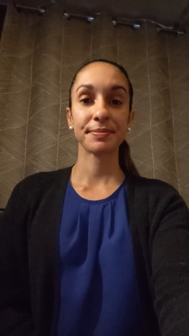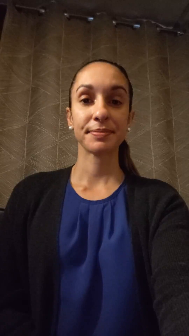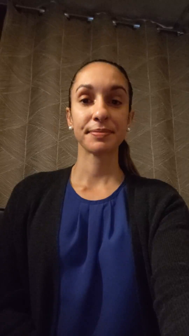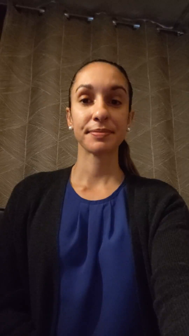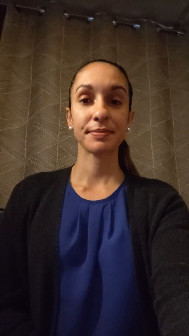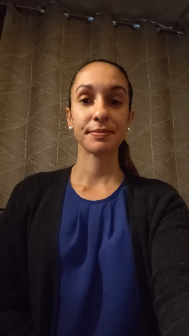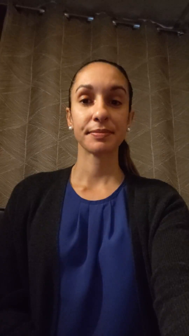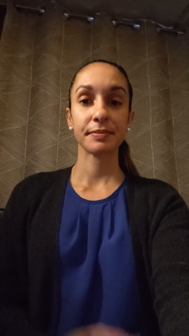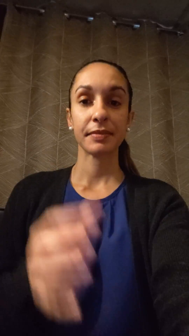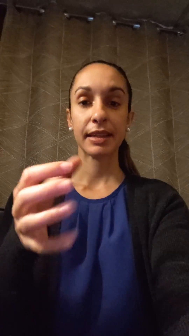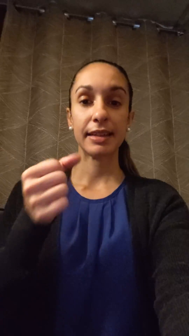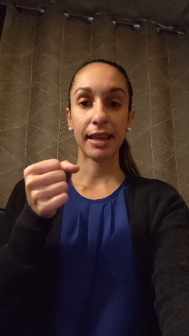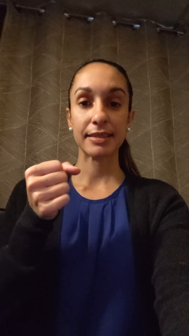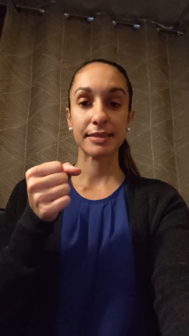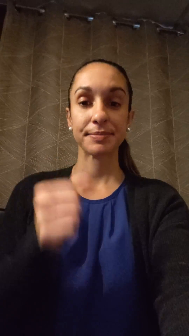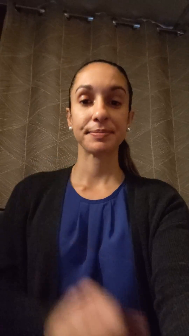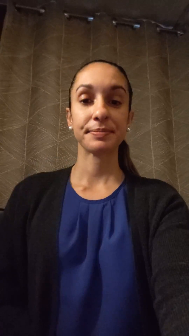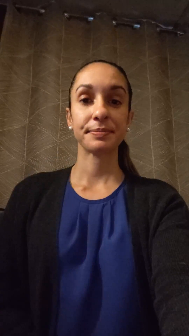get